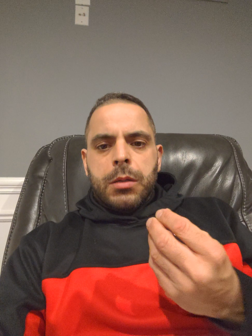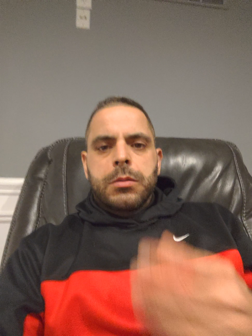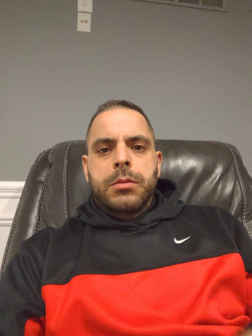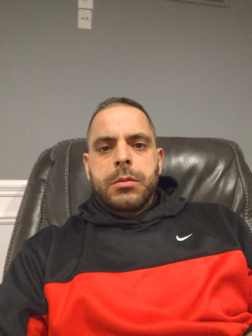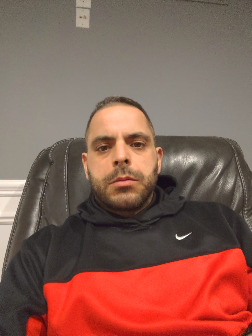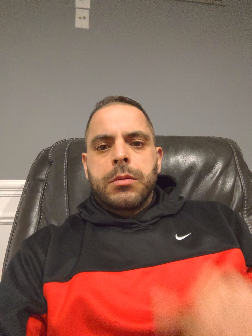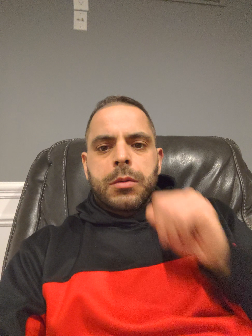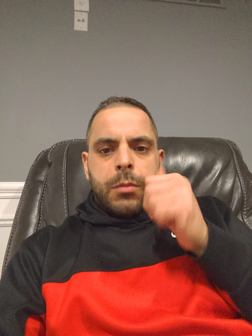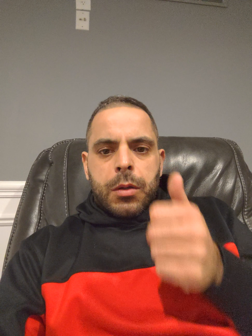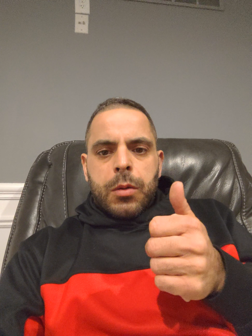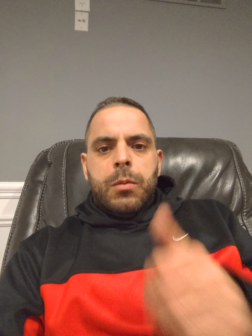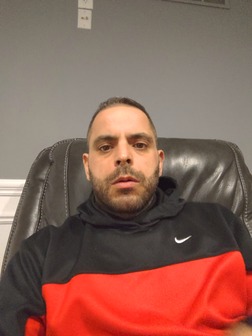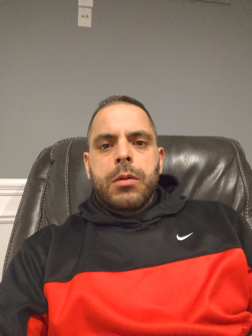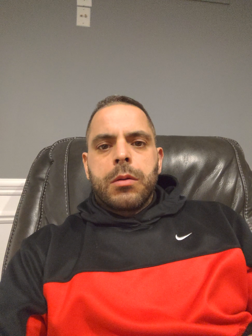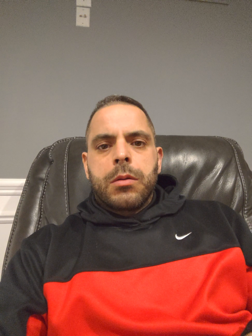tomorrow